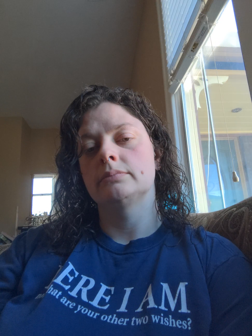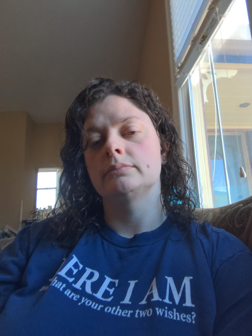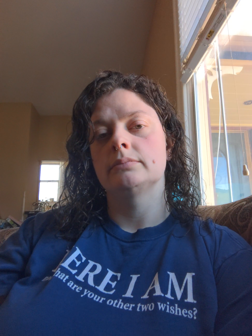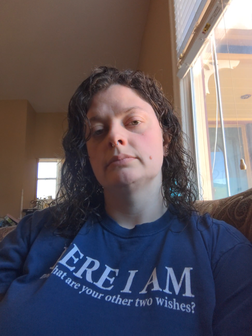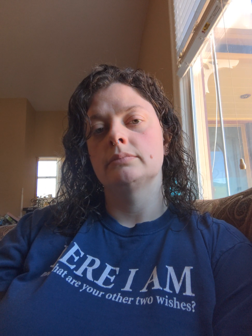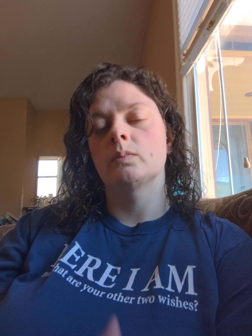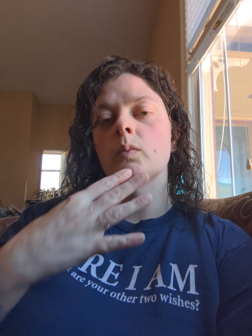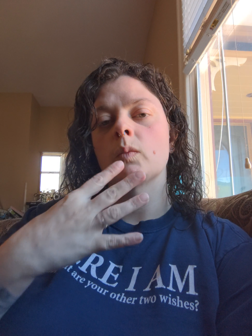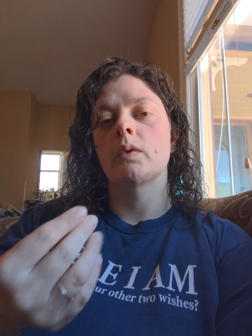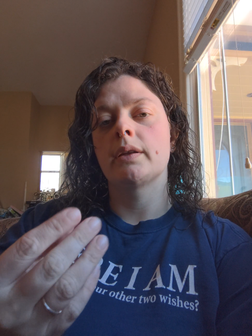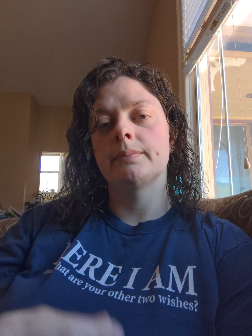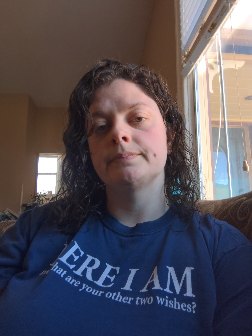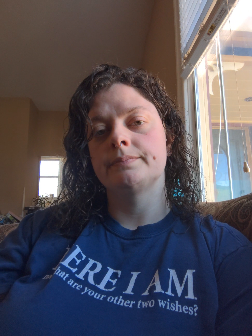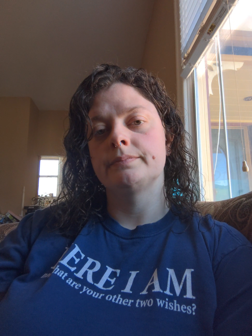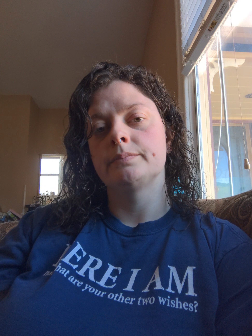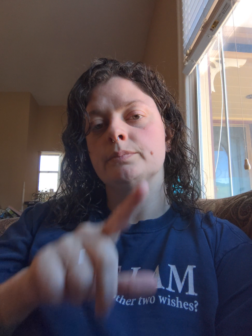wet